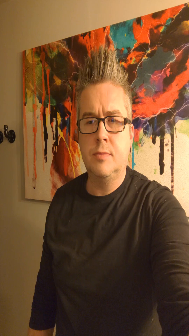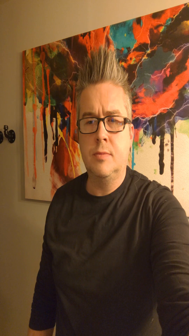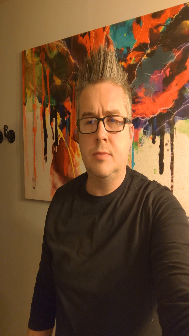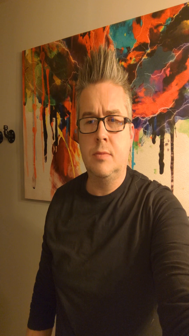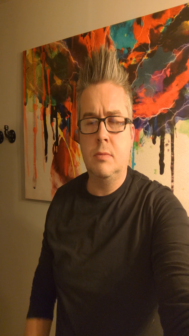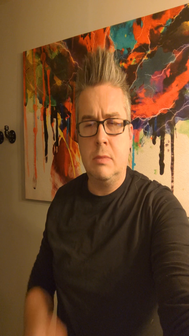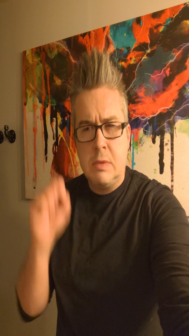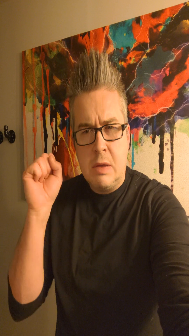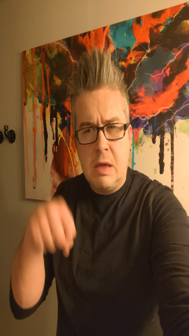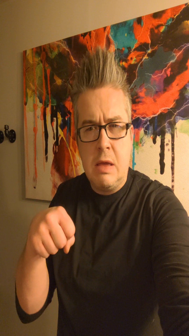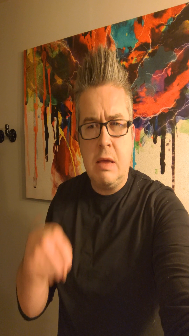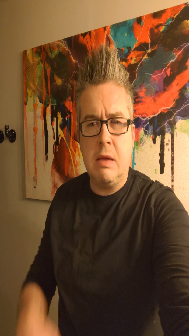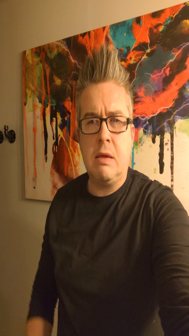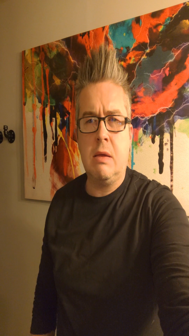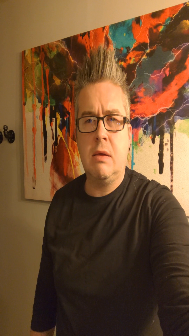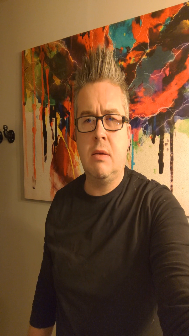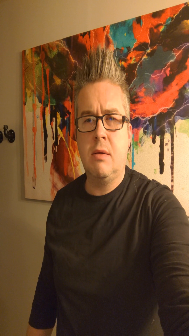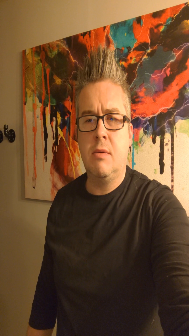can